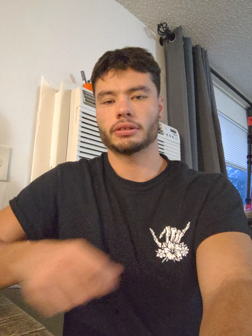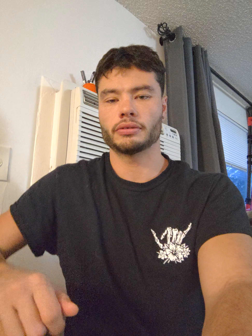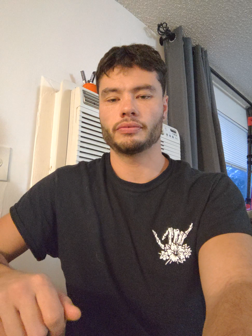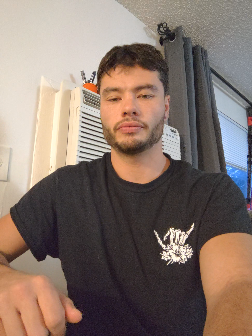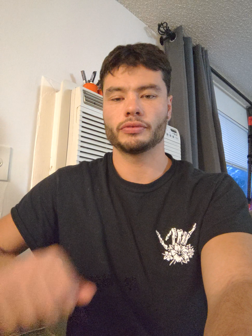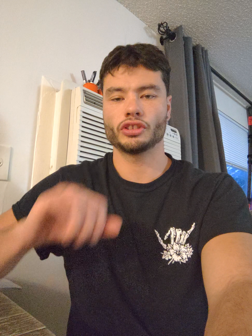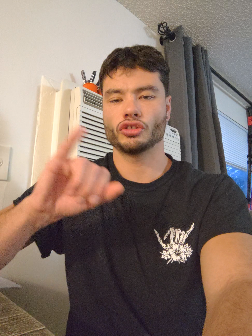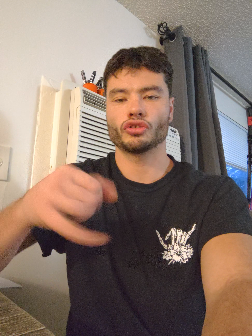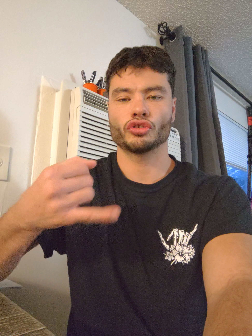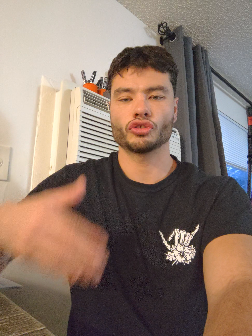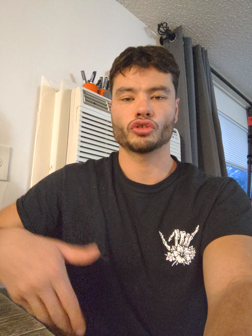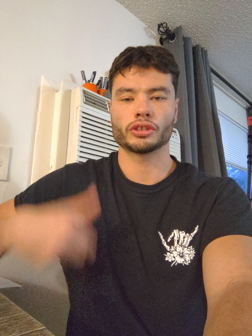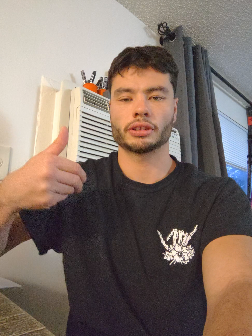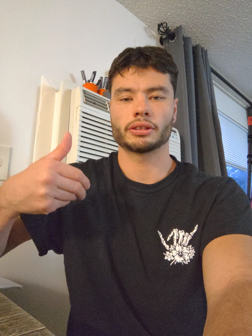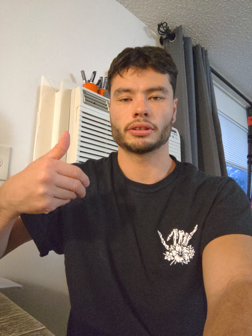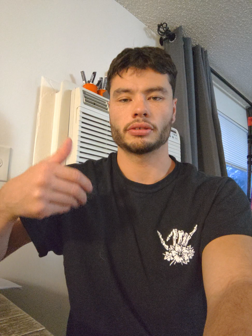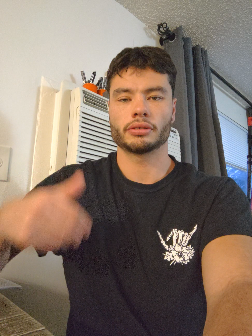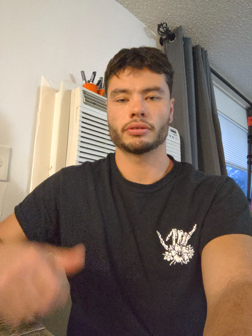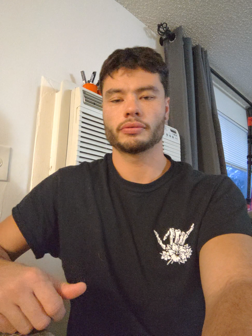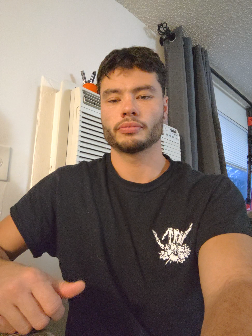jeans